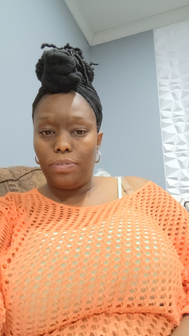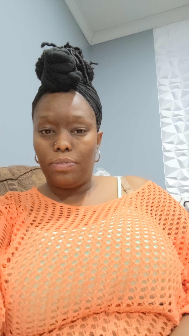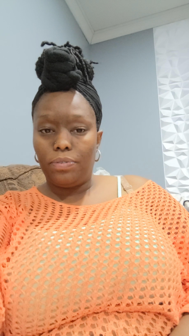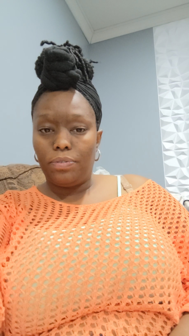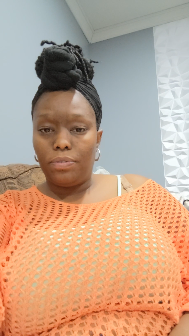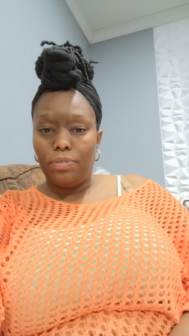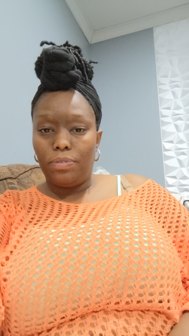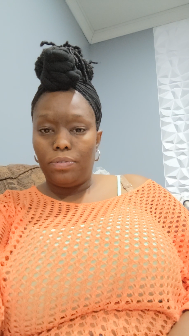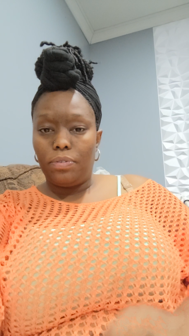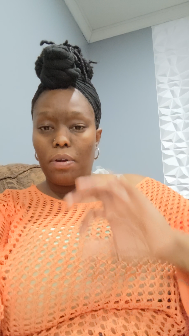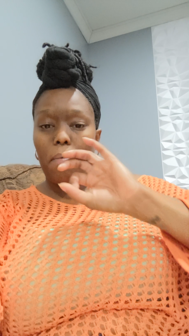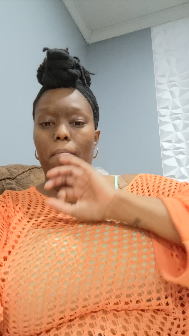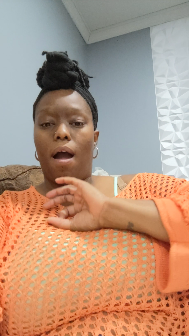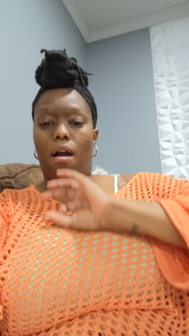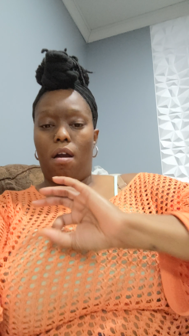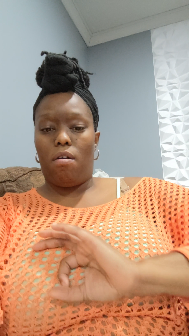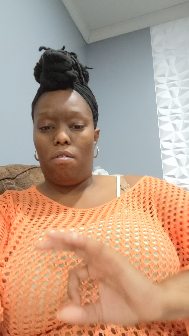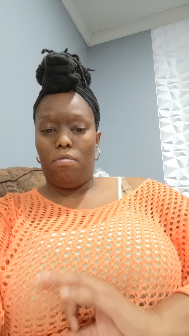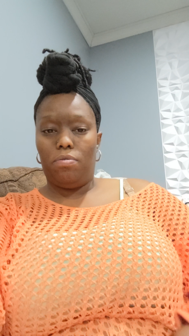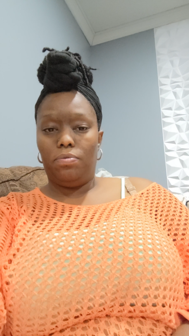button